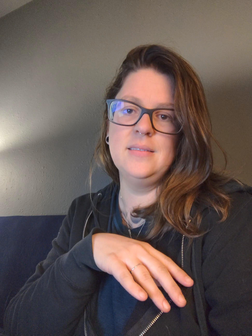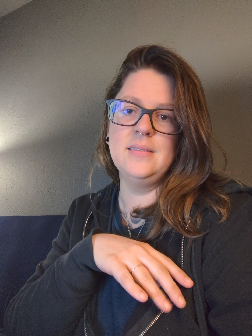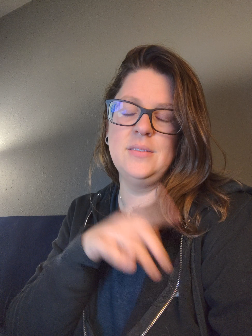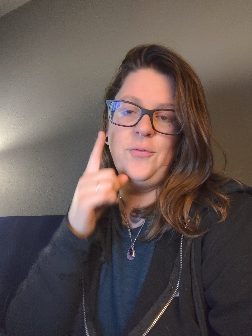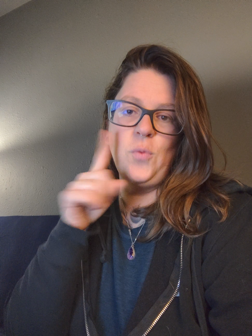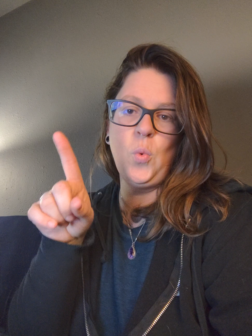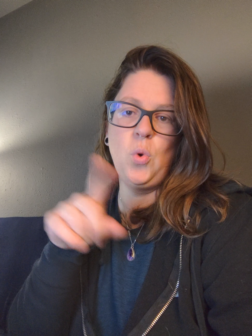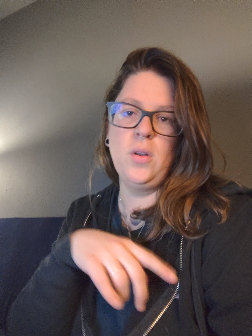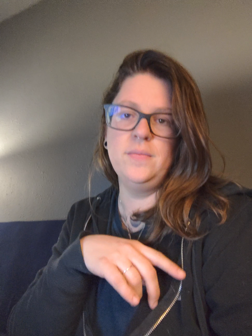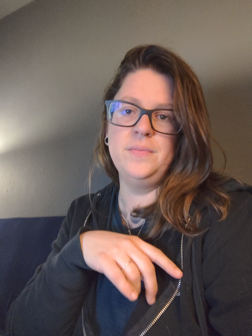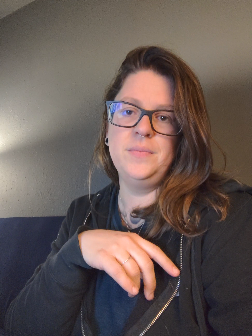for